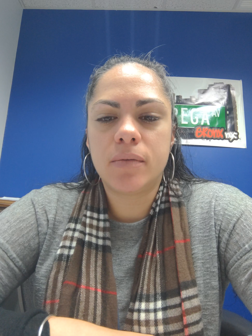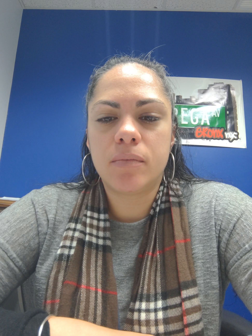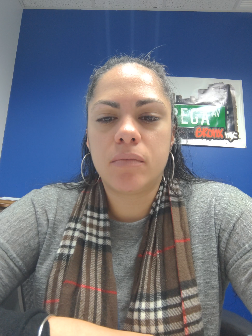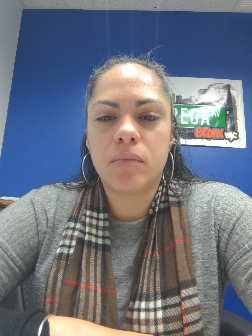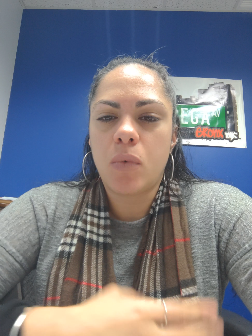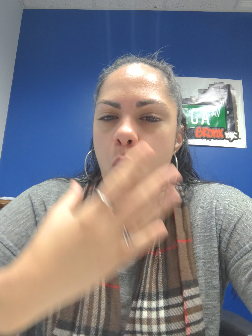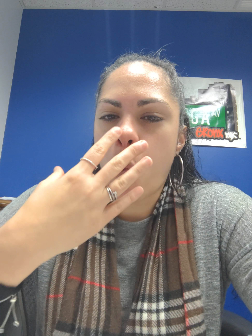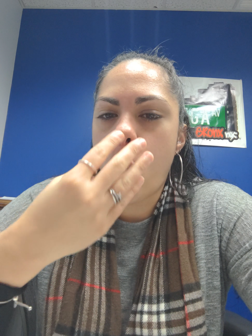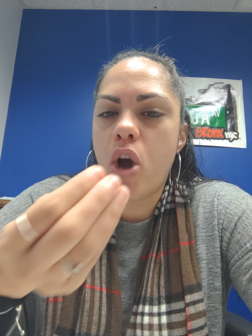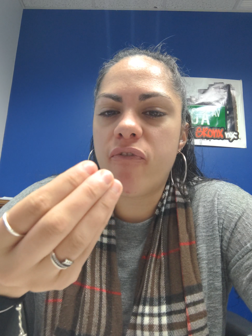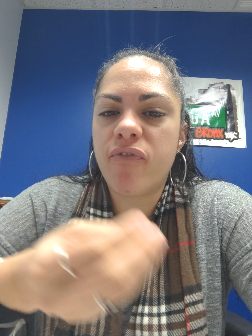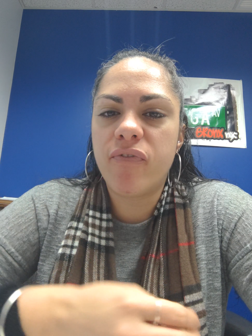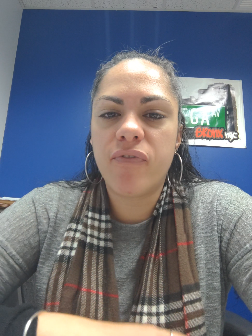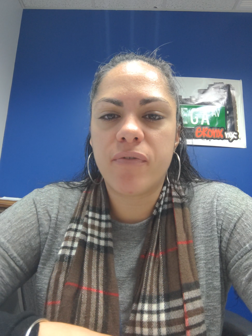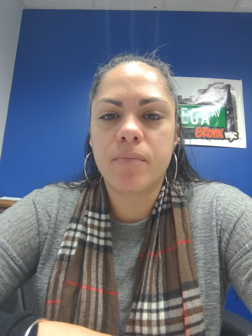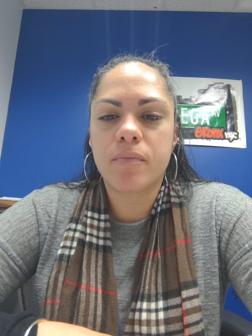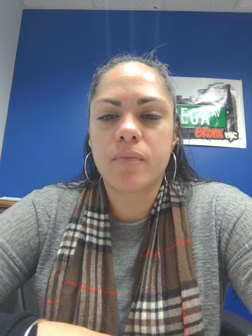wolf